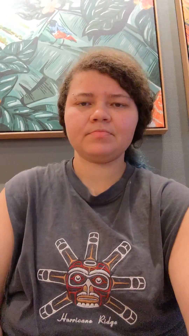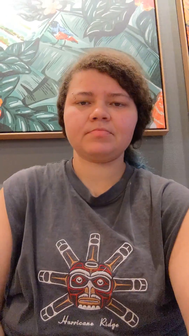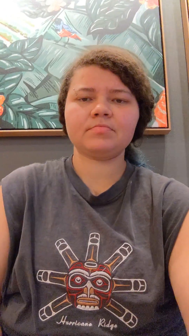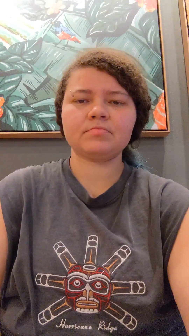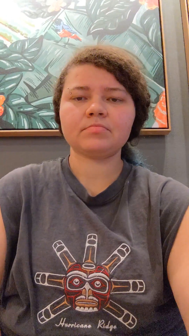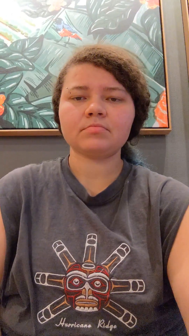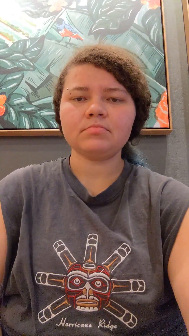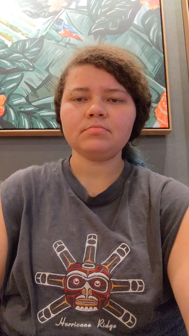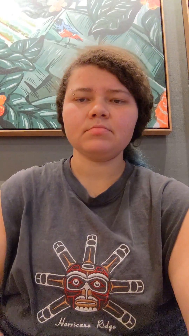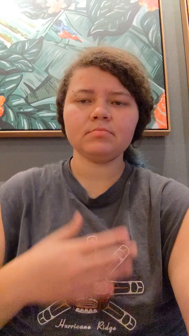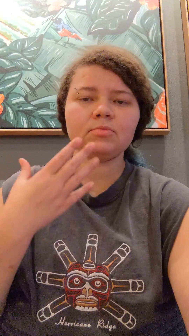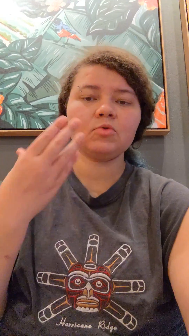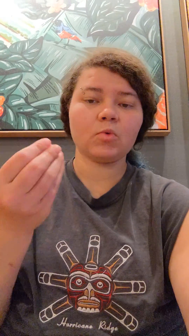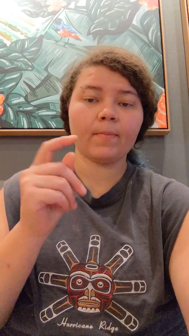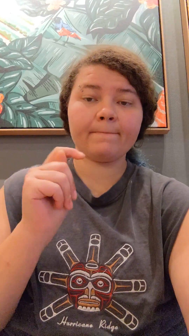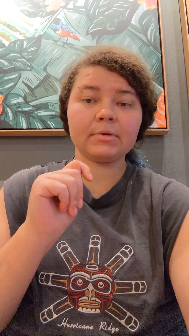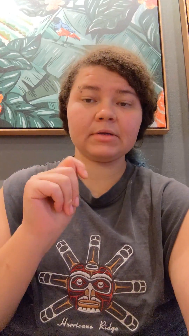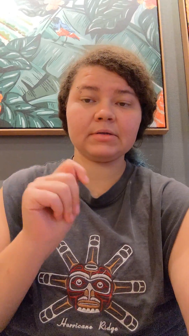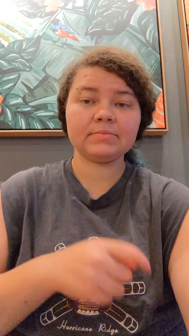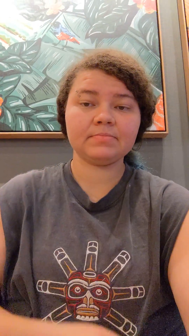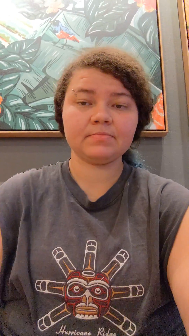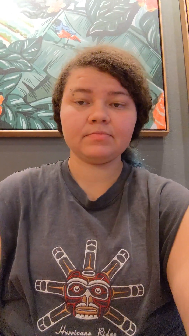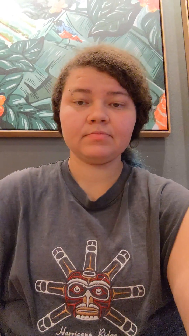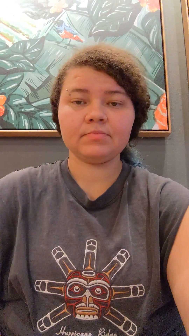go potty